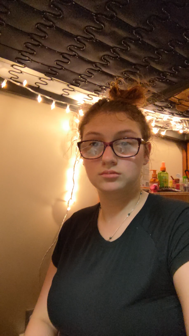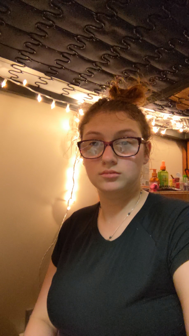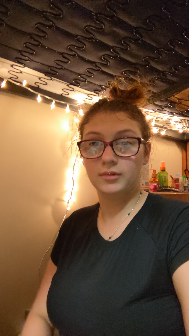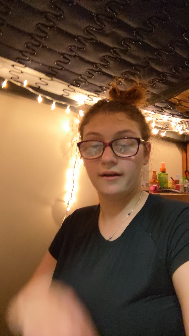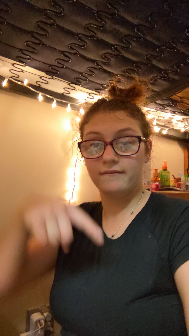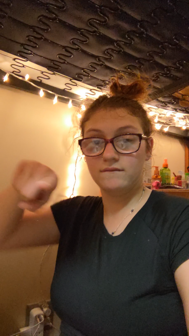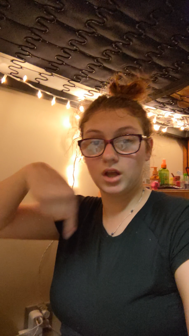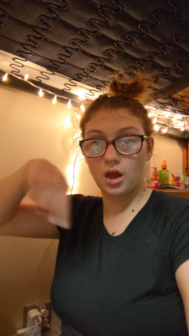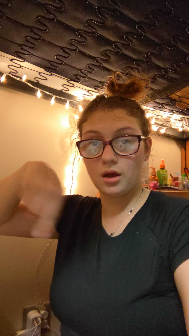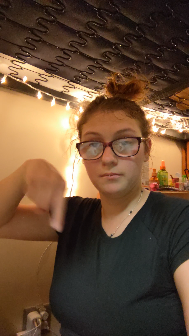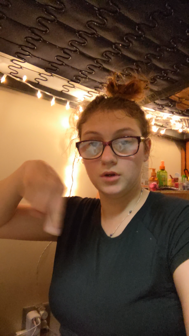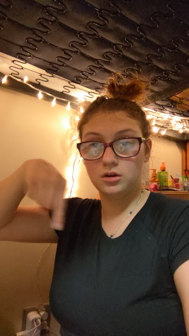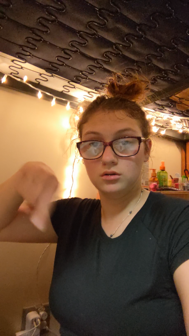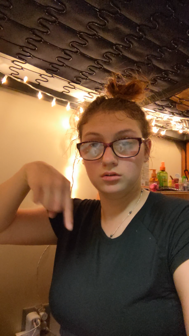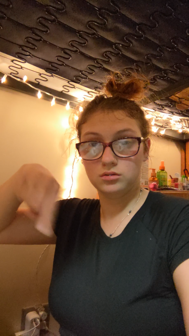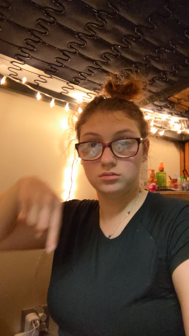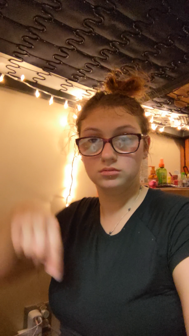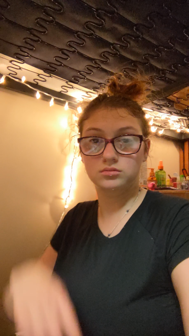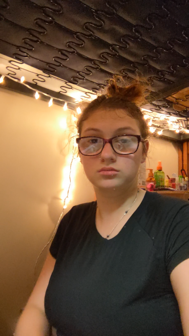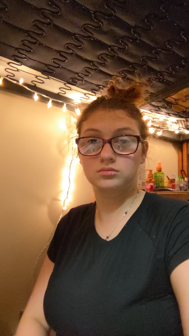flip-flop